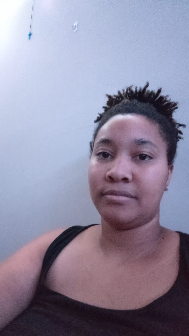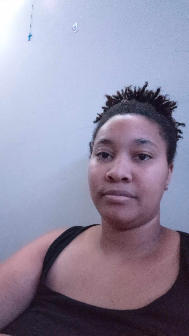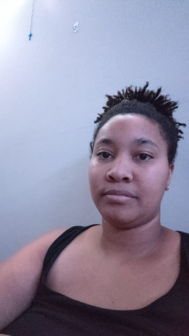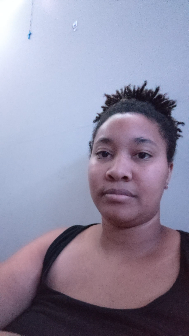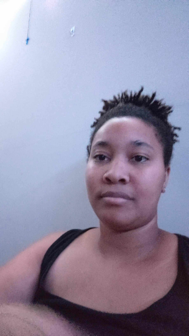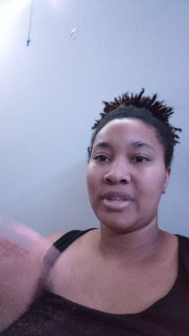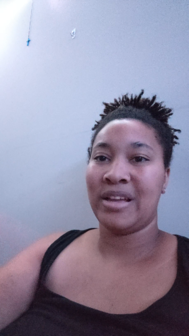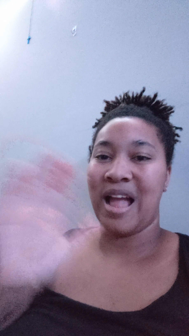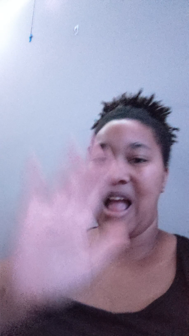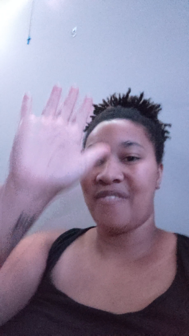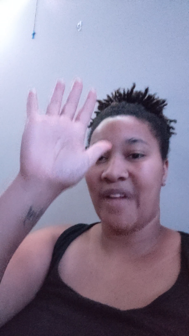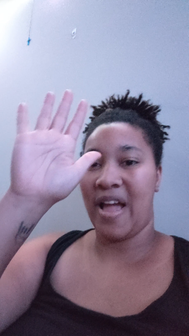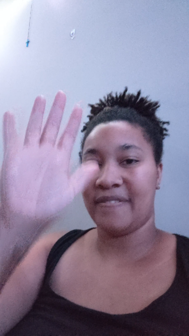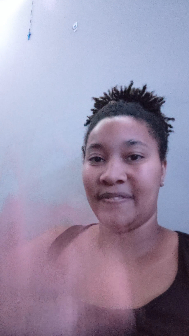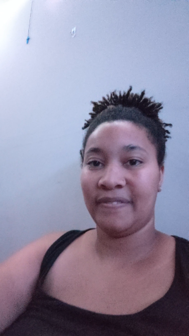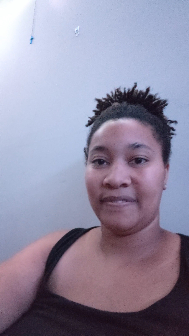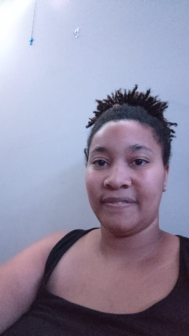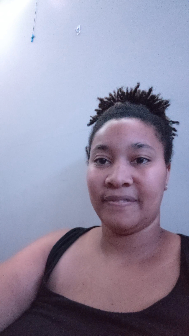give me five